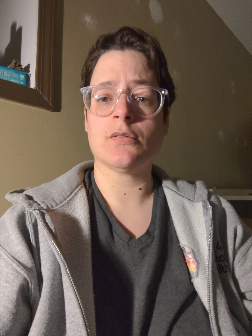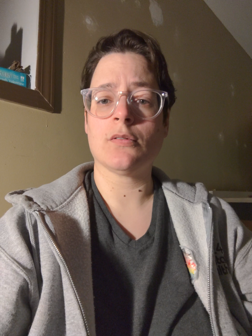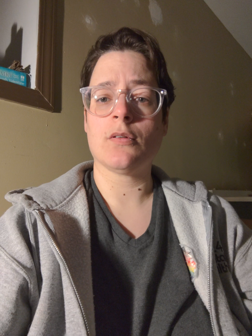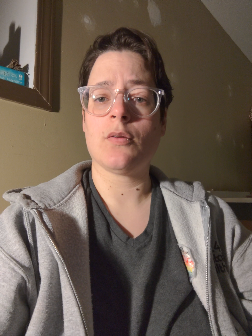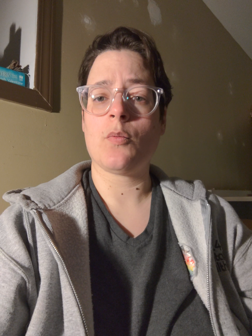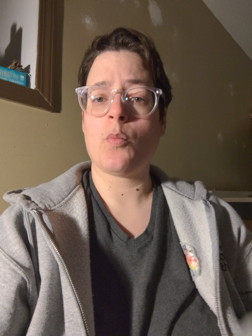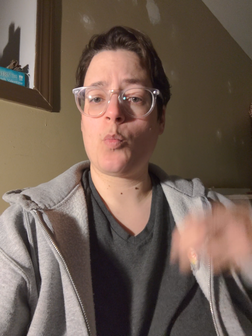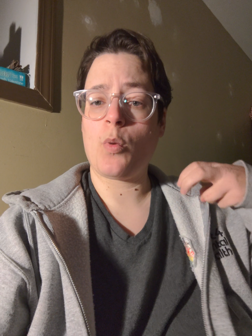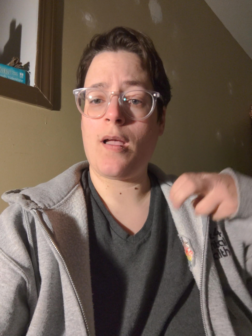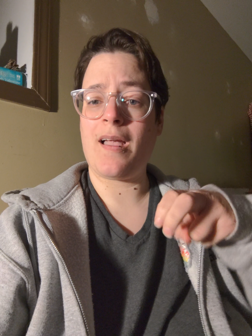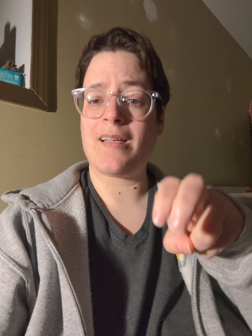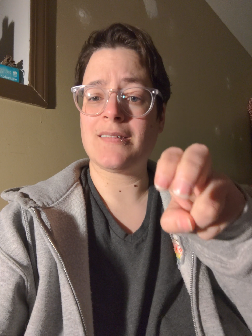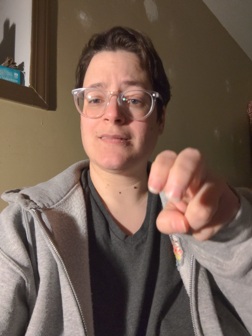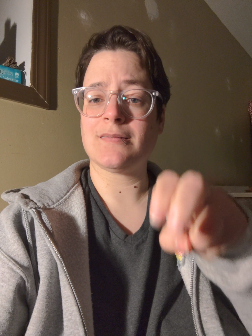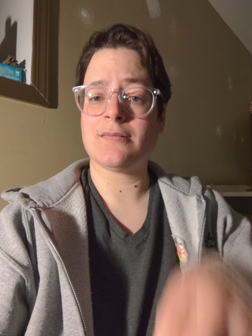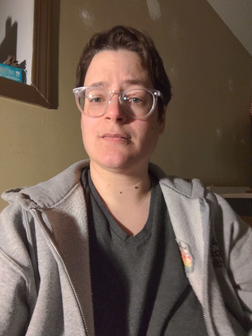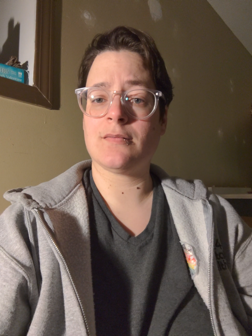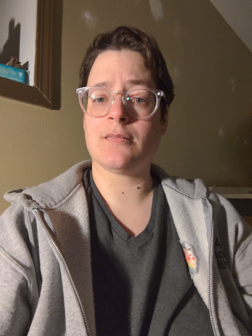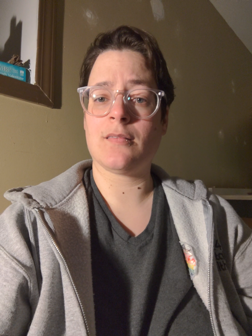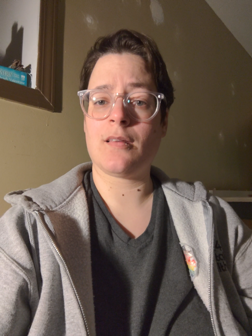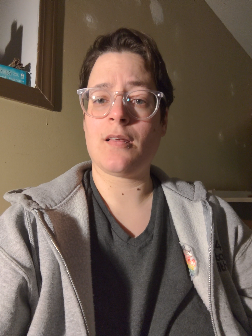ride